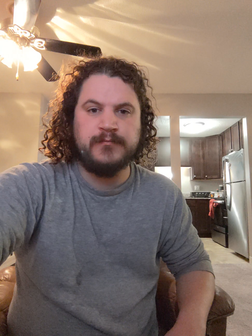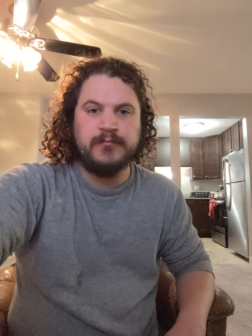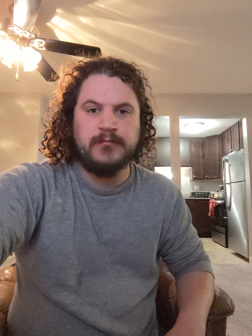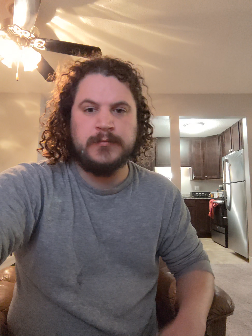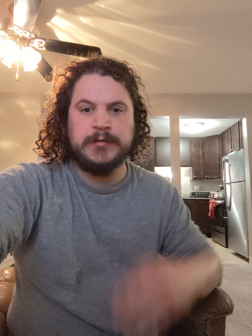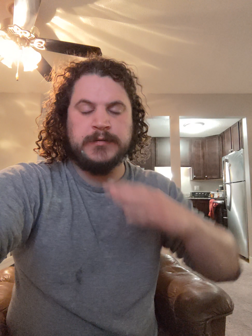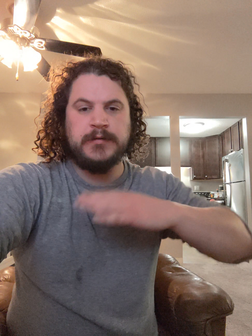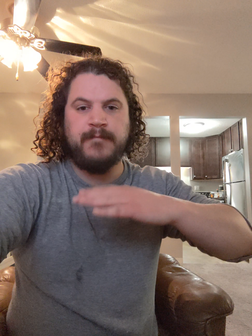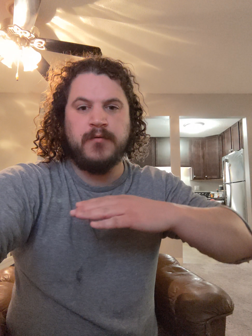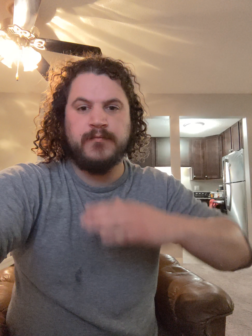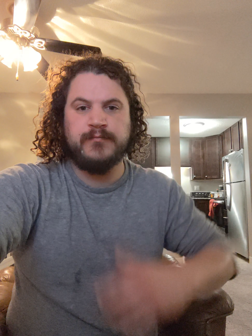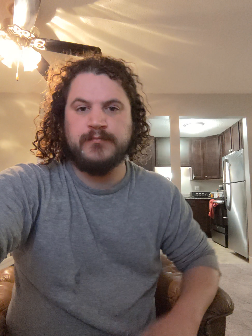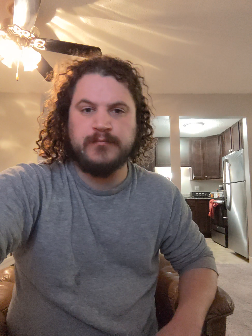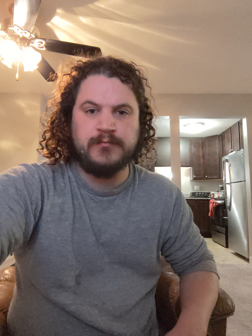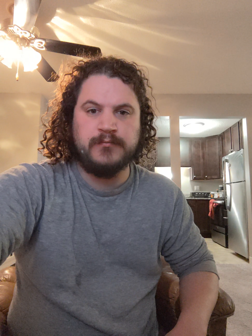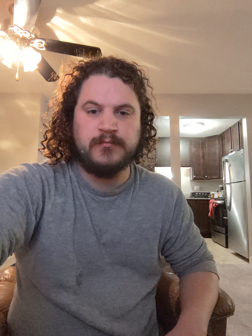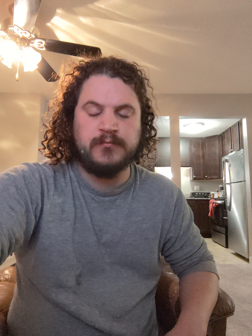table